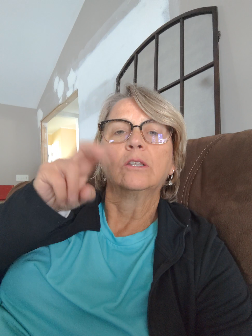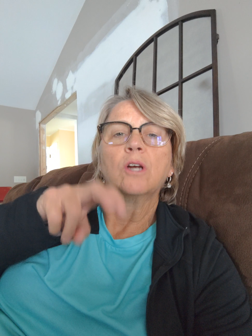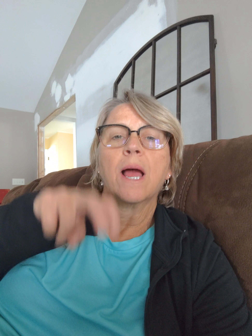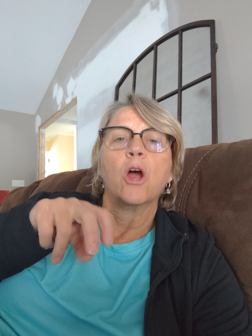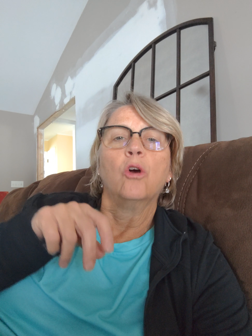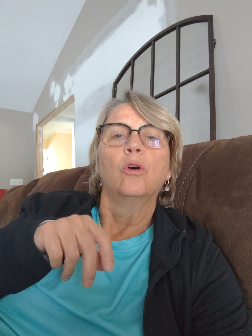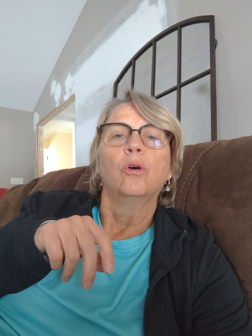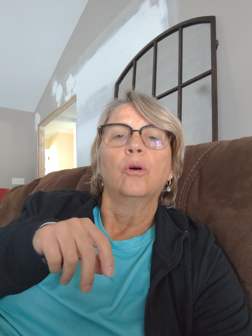chair